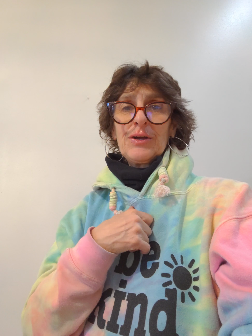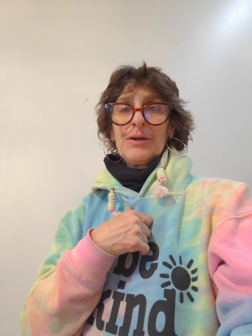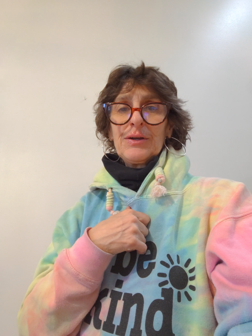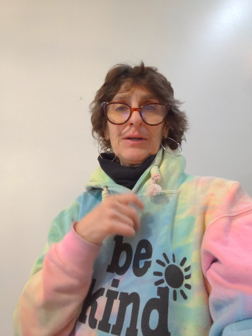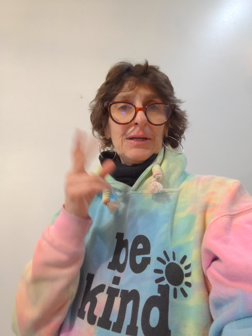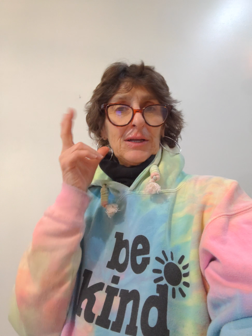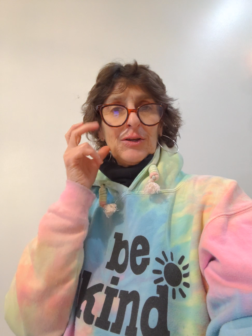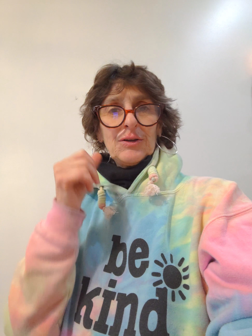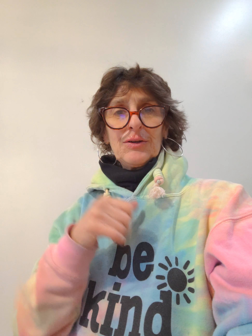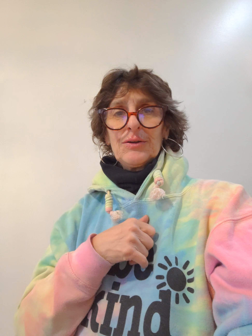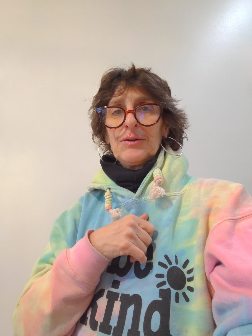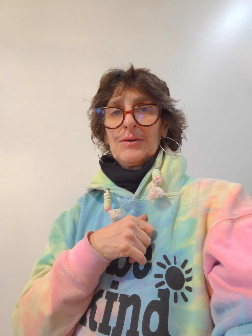hear